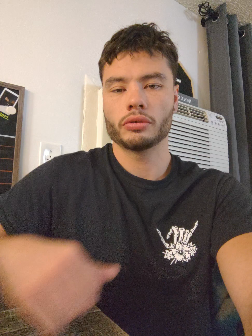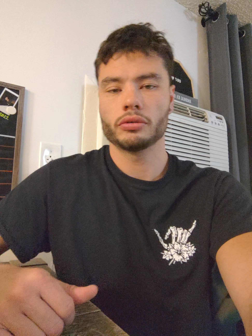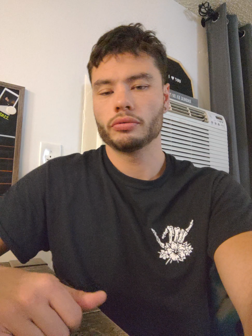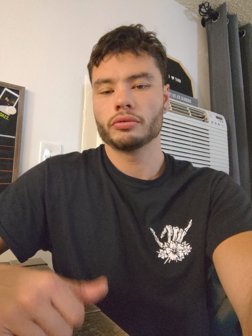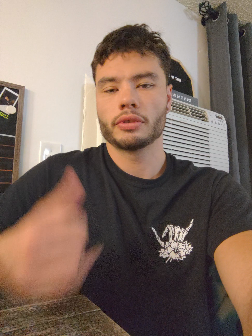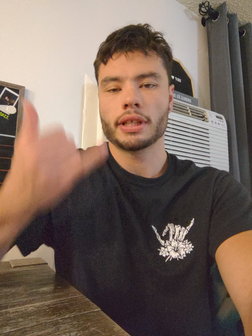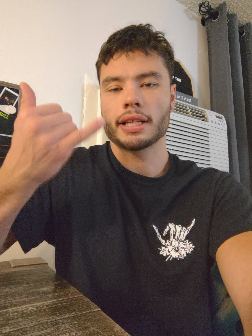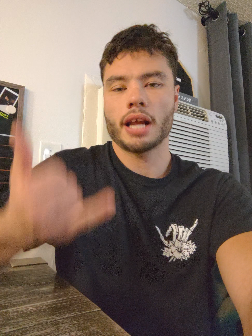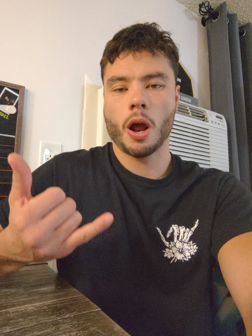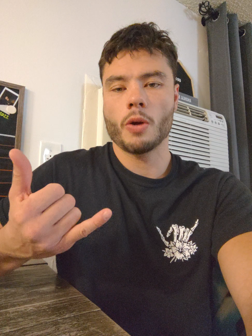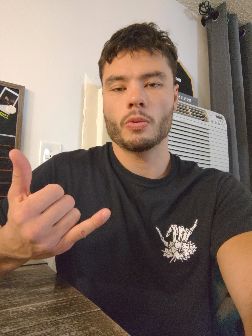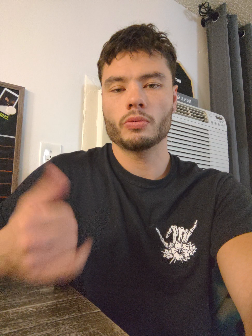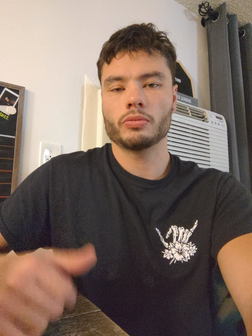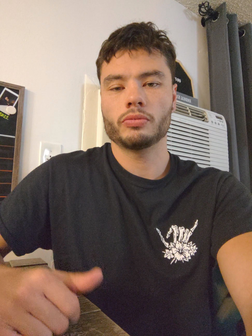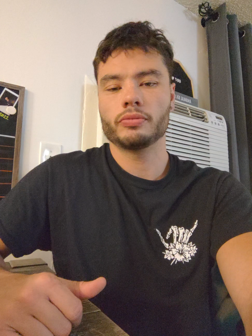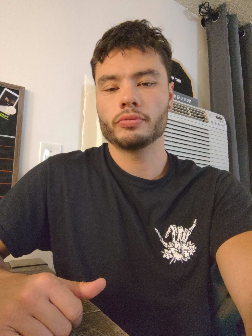now